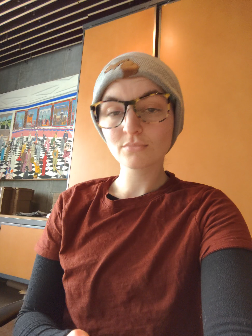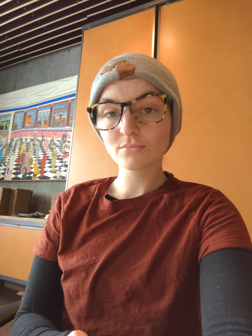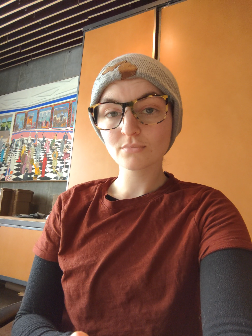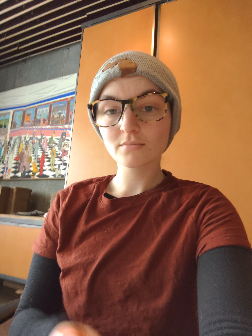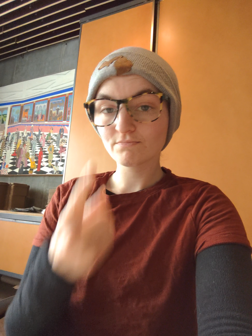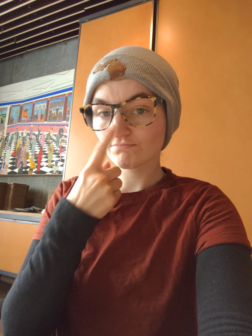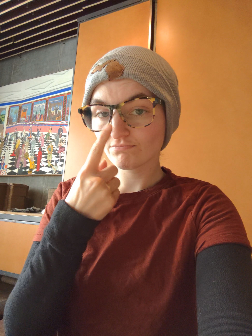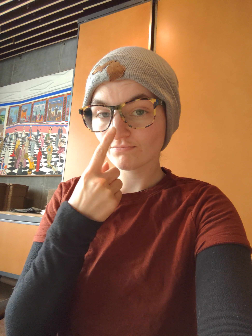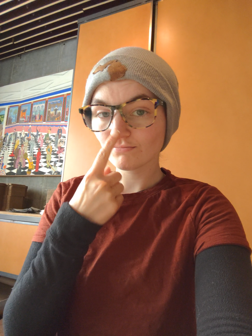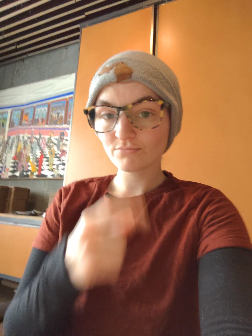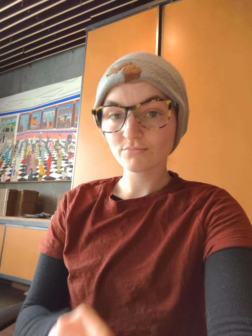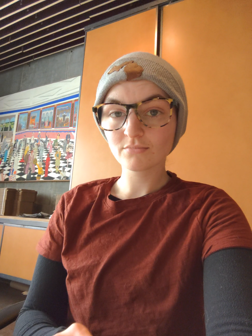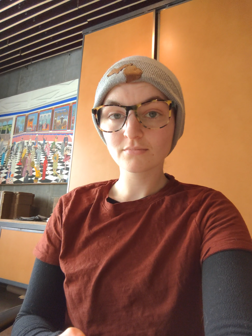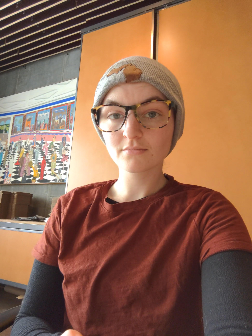nose